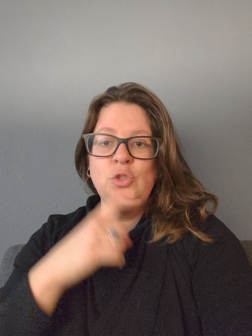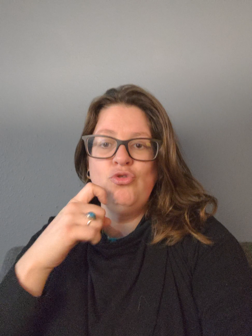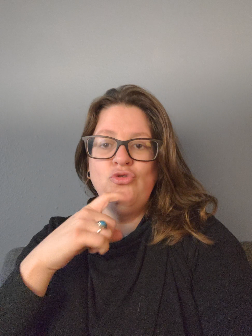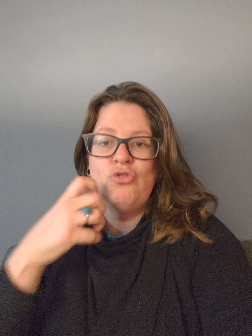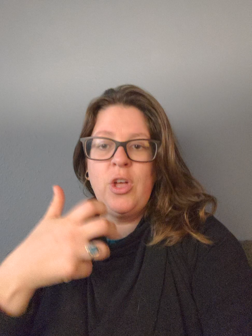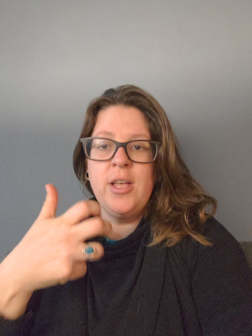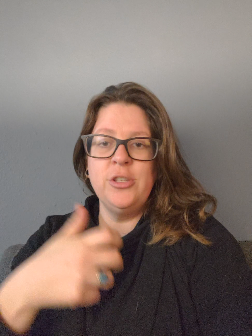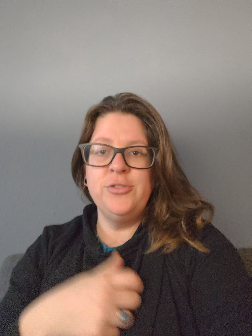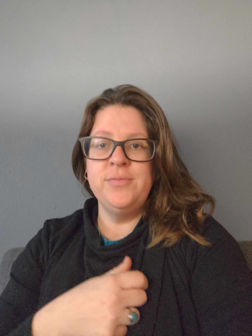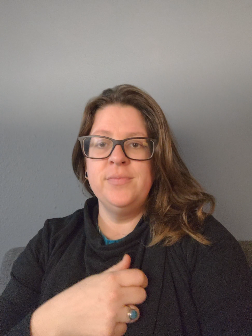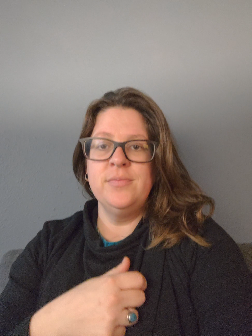dryer